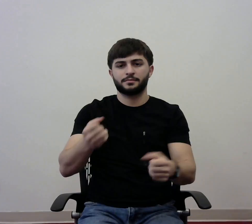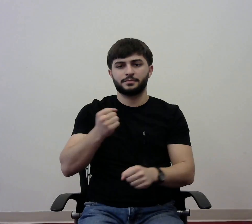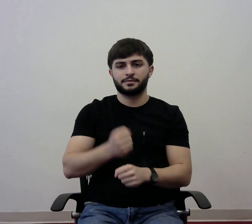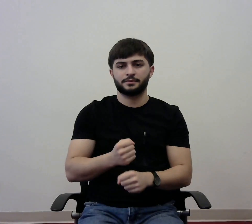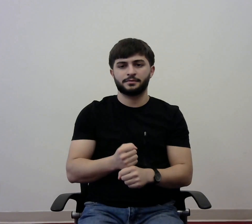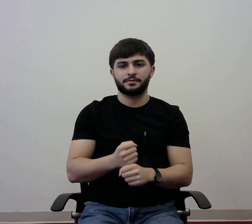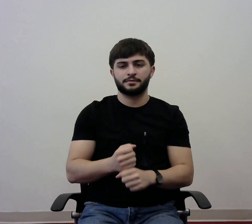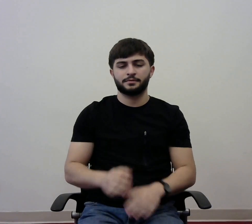edir